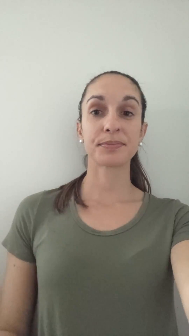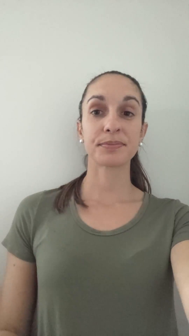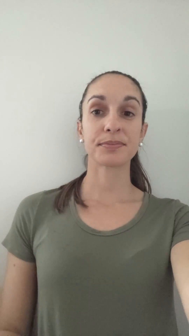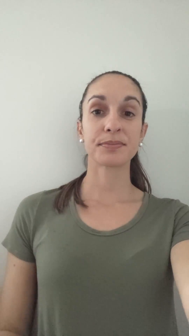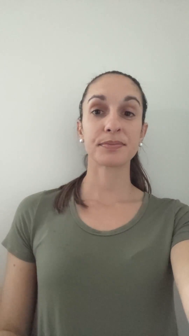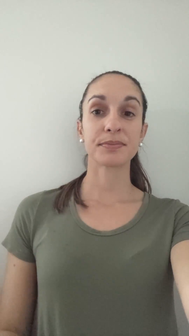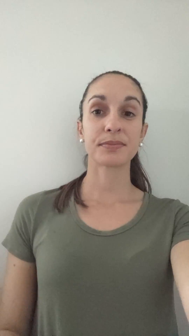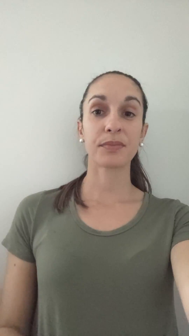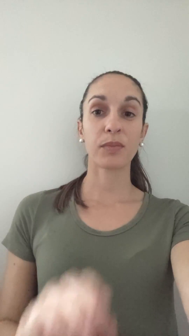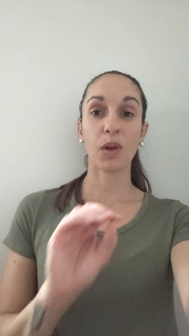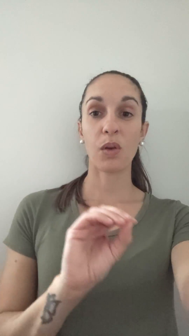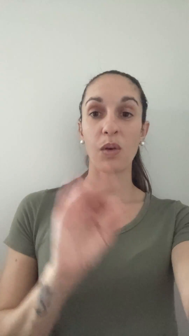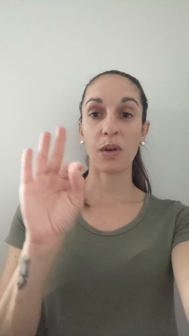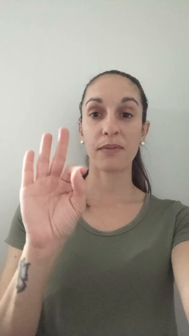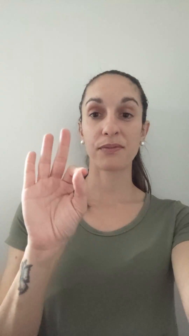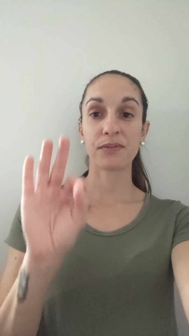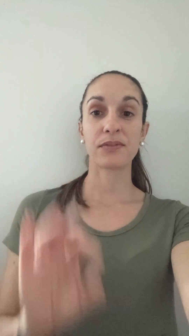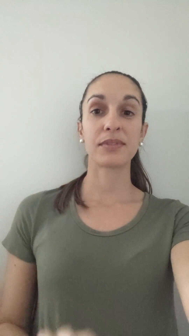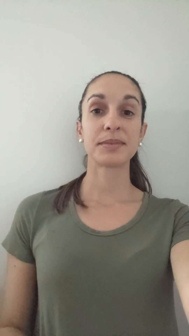off